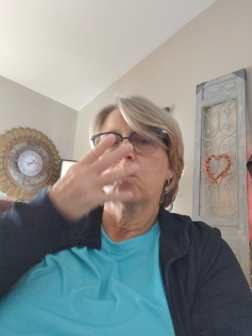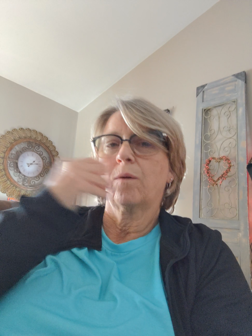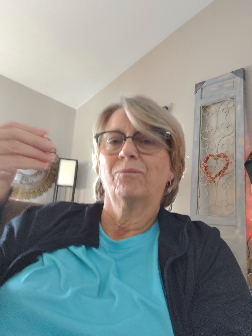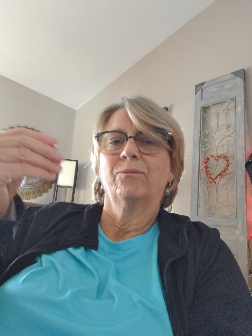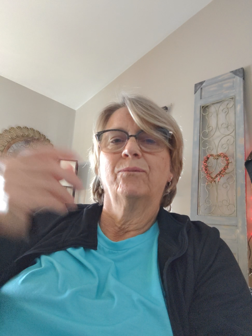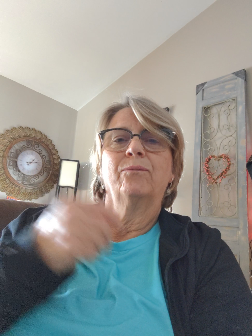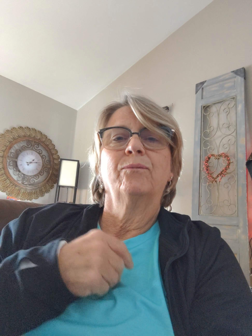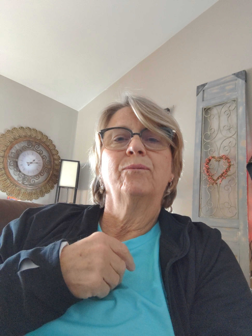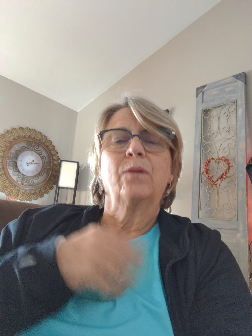wolf